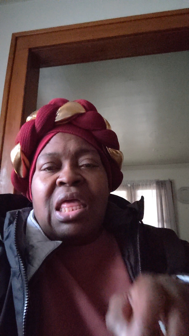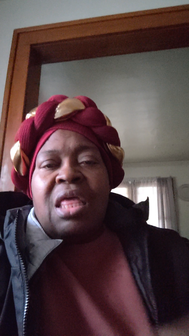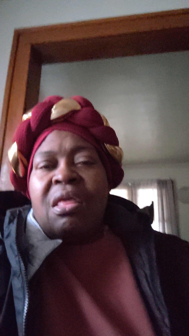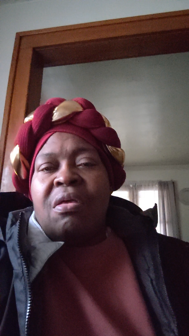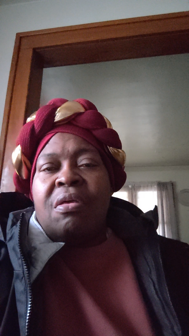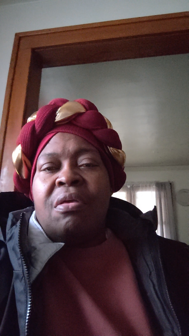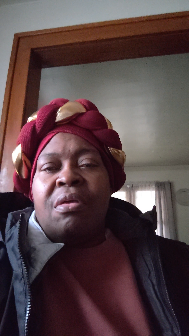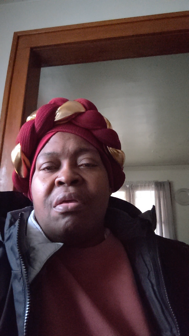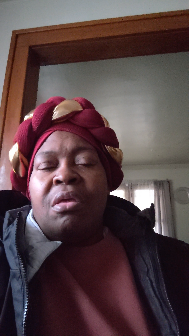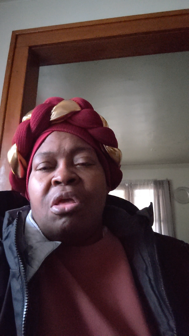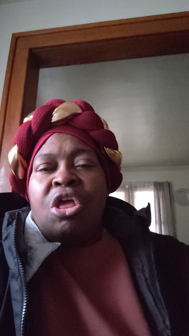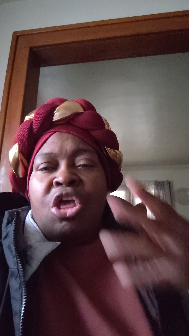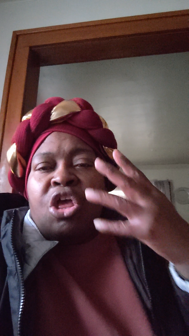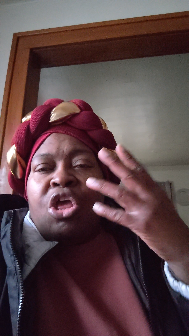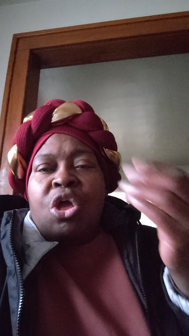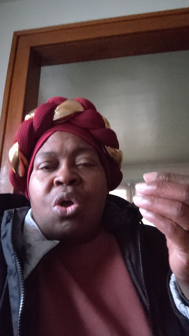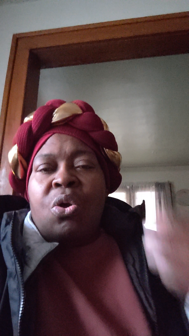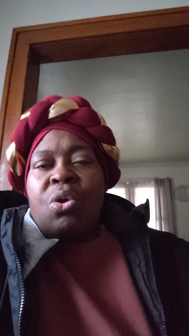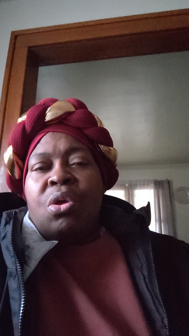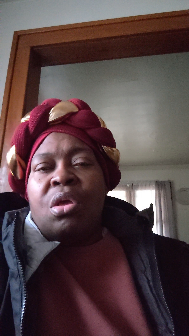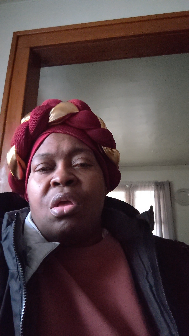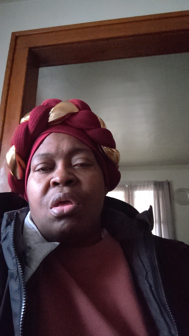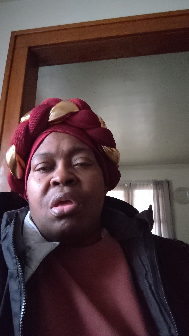going to